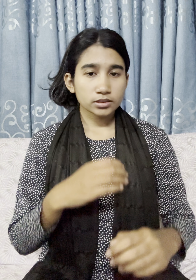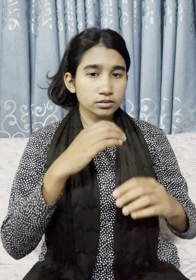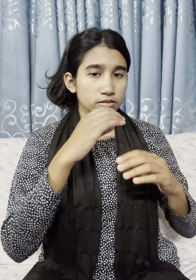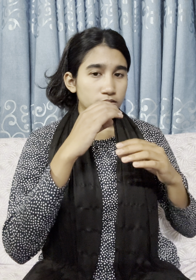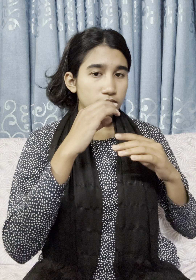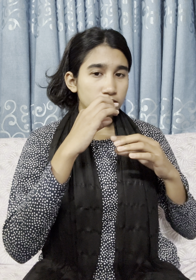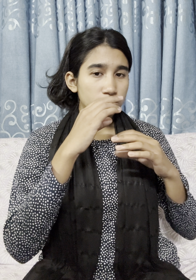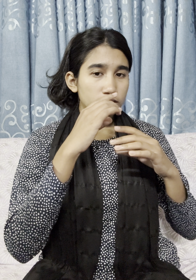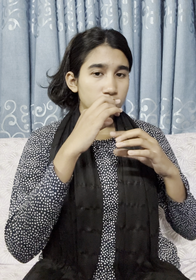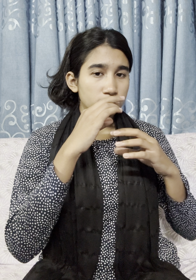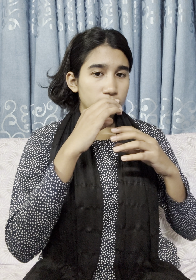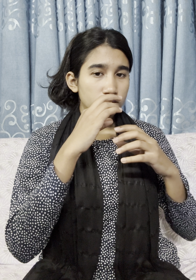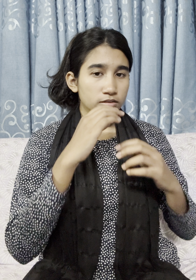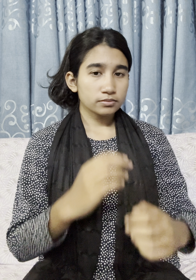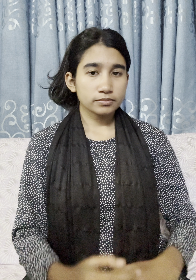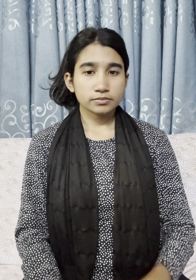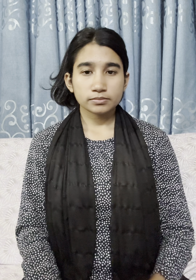বাঁশি